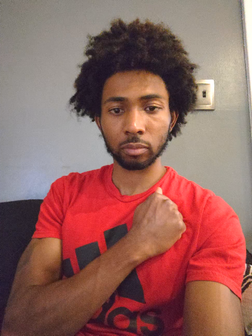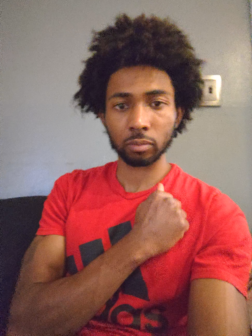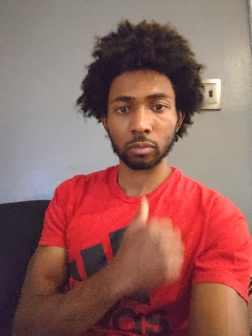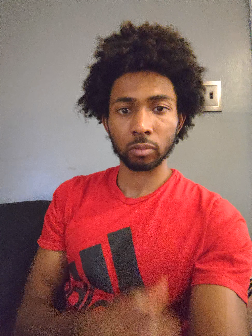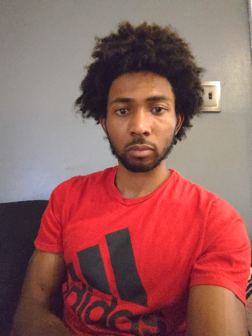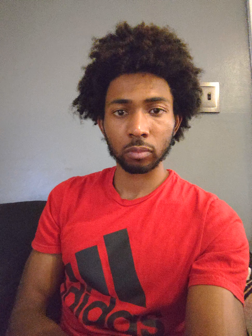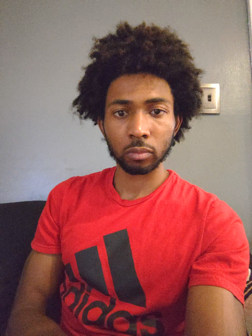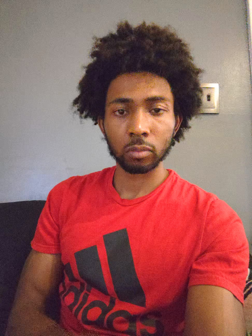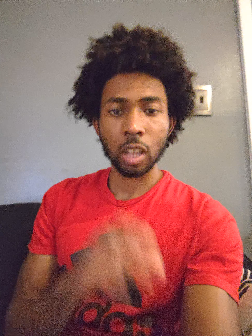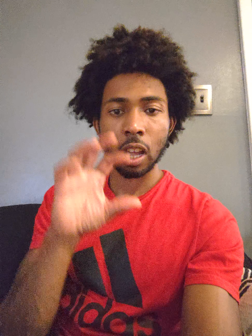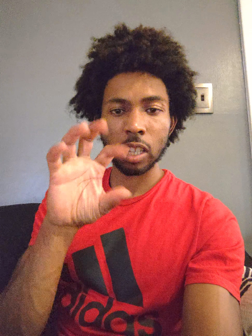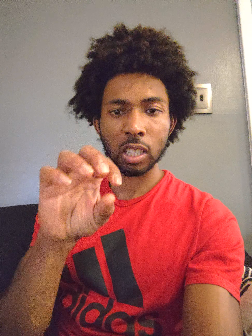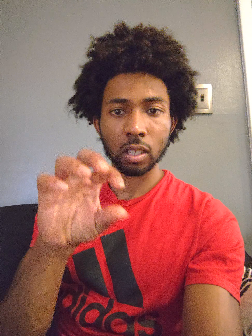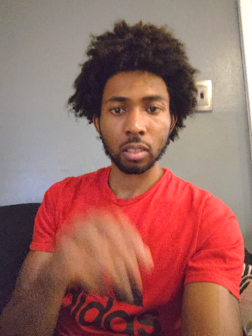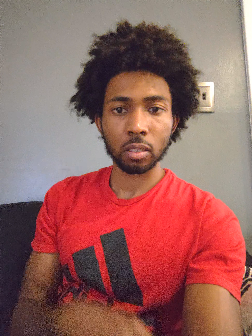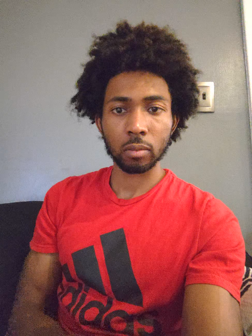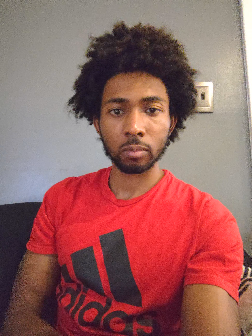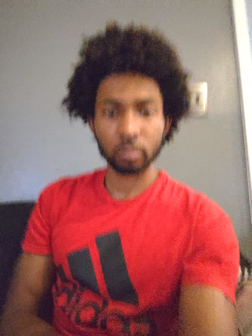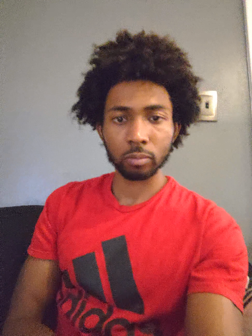bite